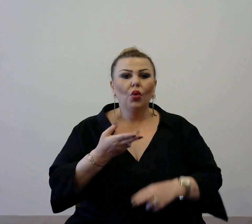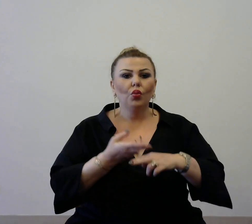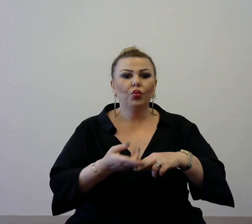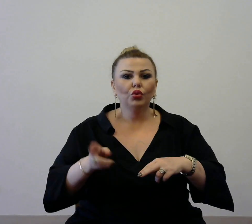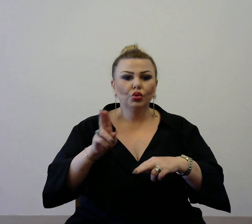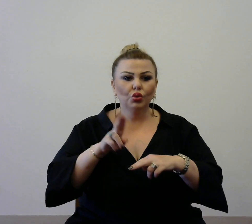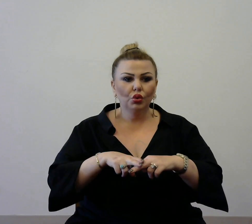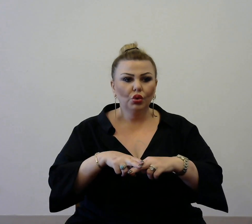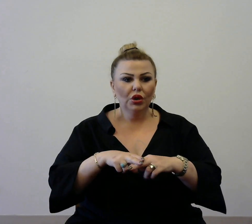bu